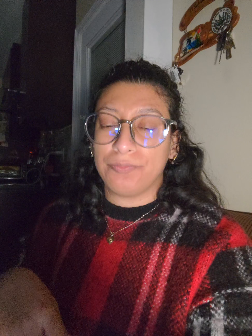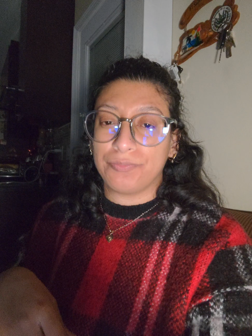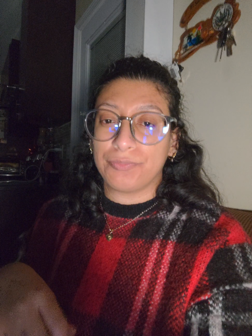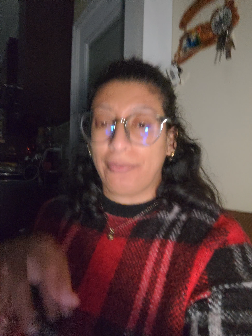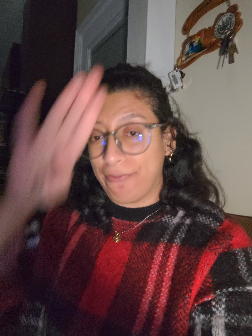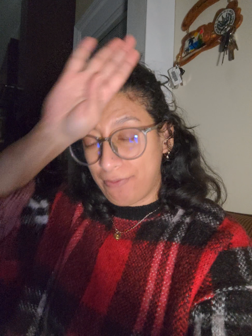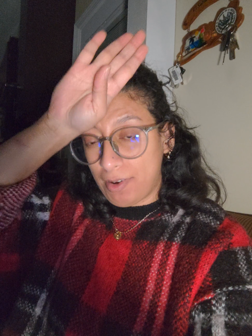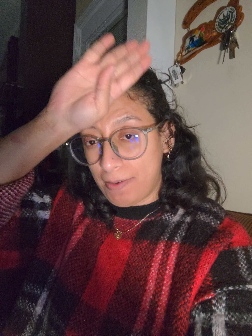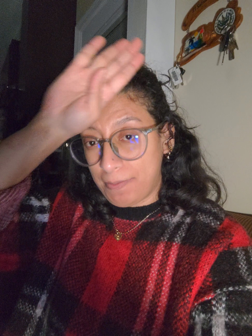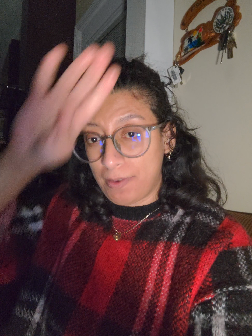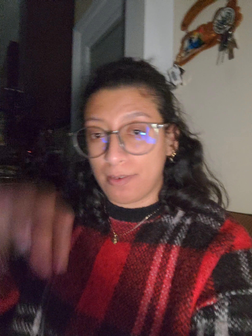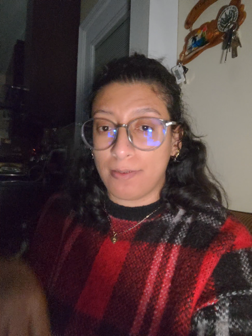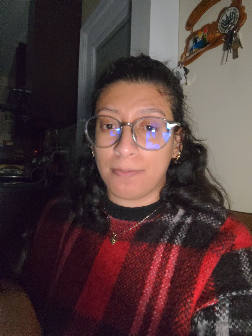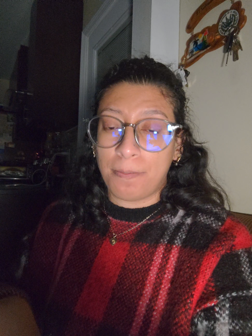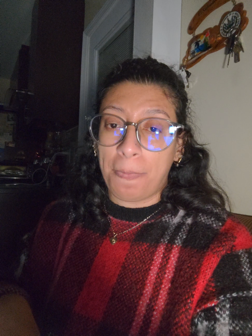fireman